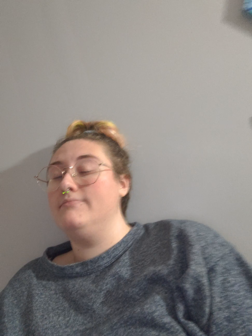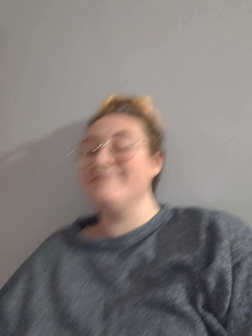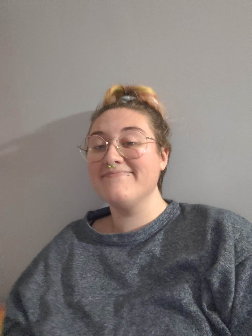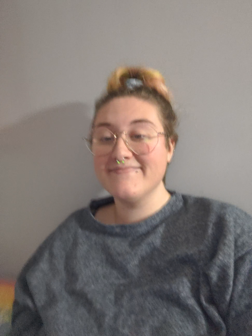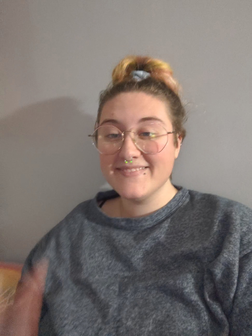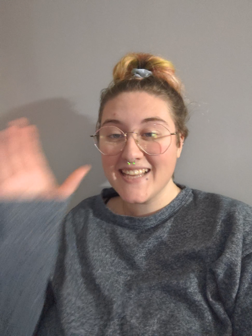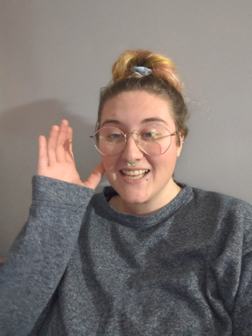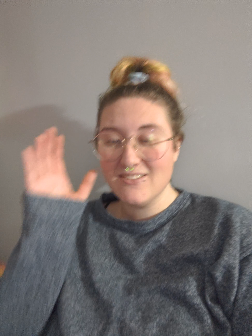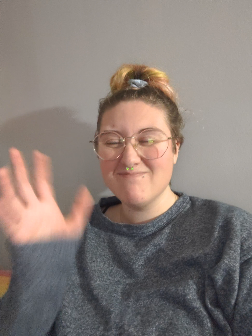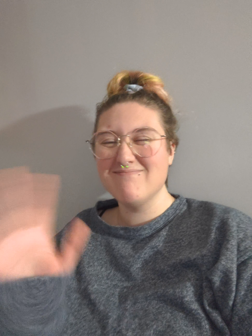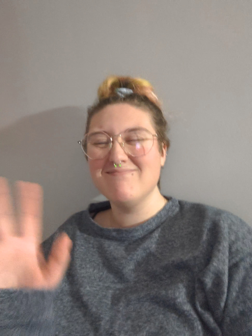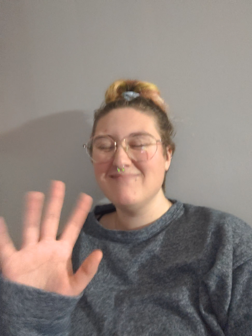hear